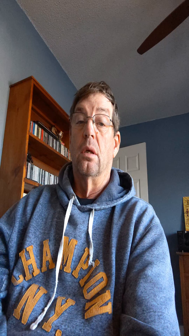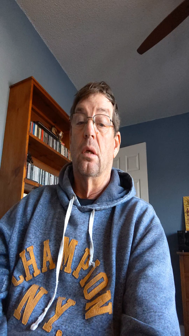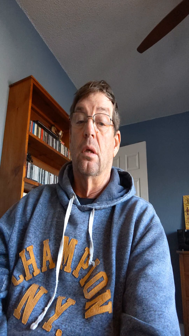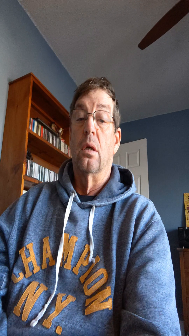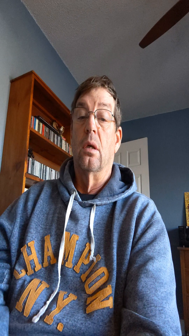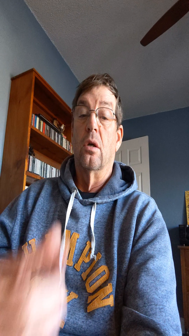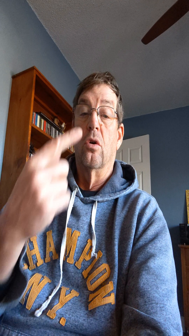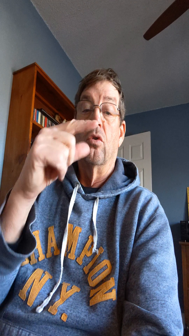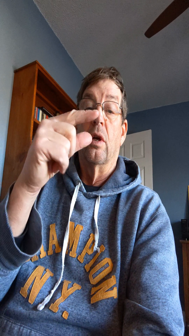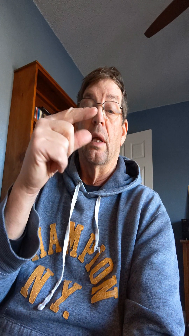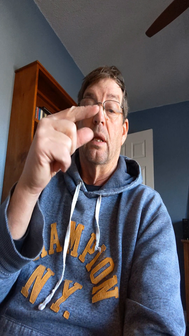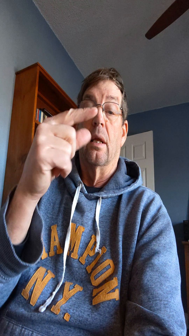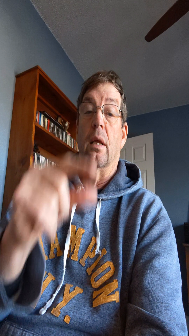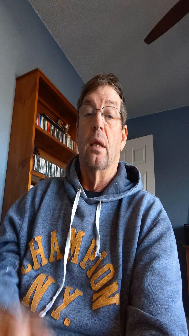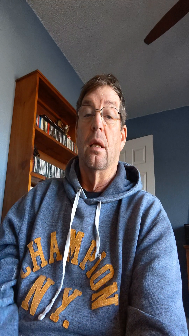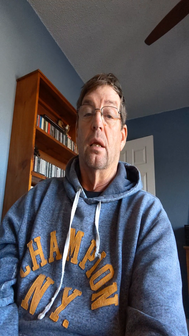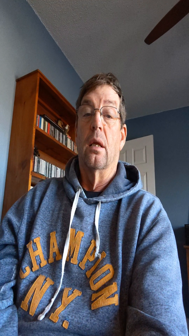green